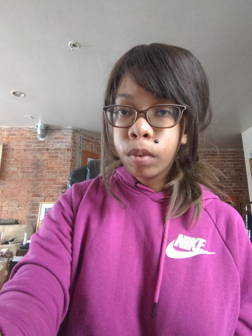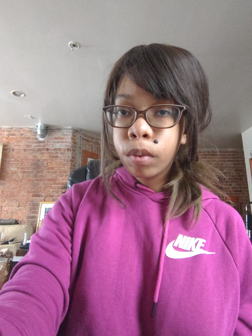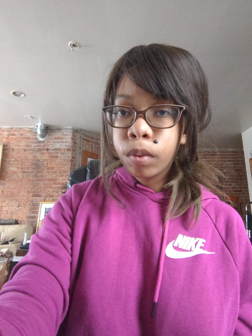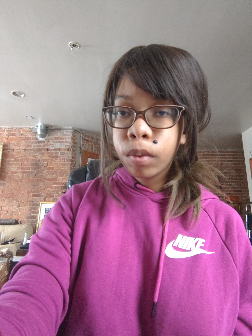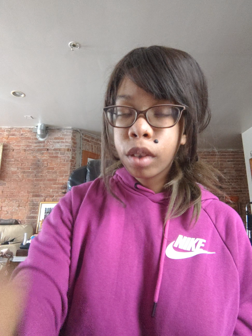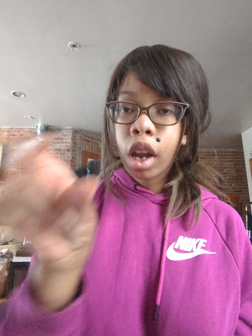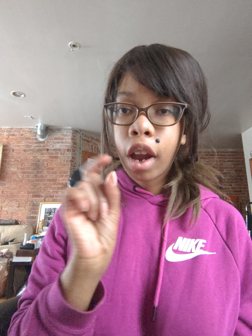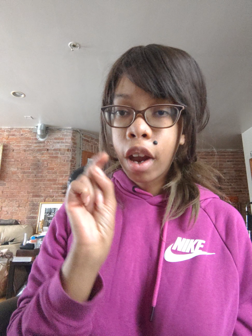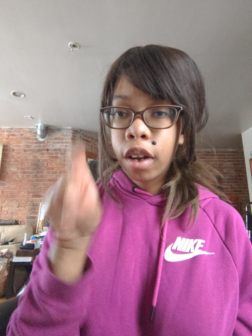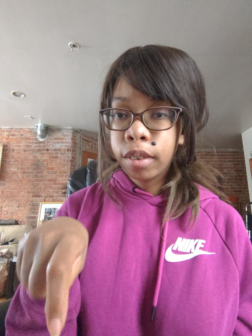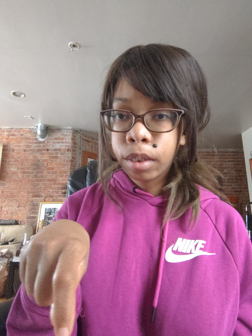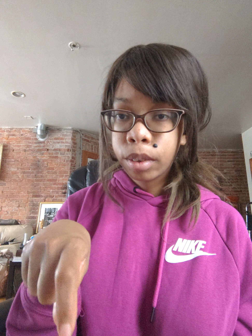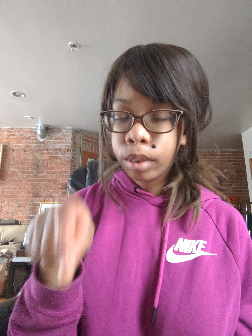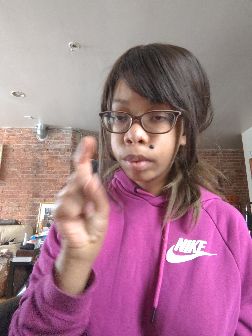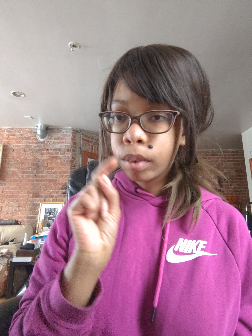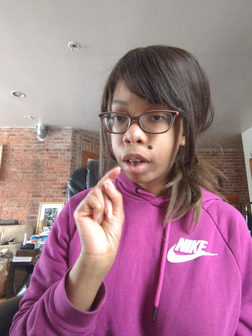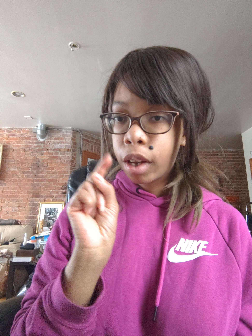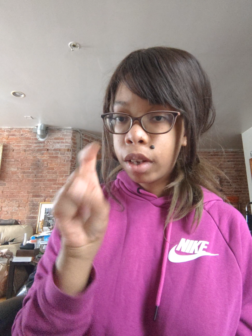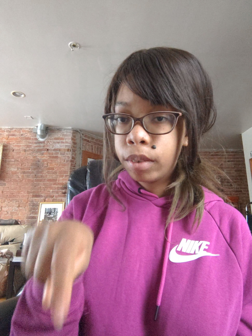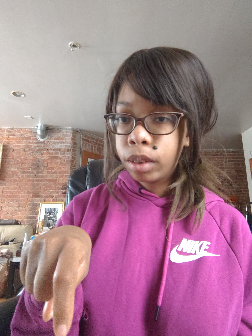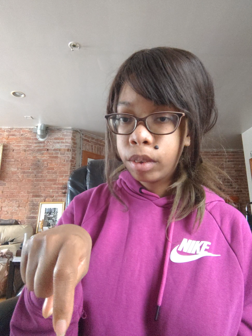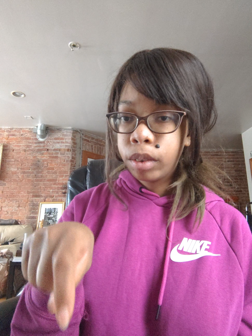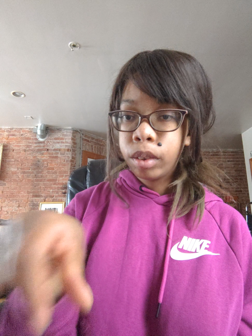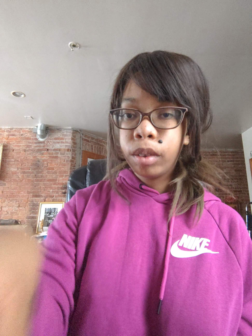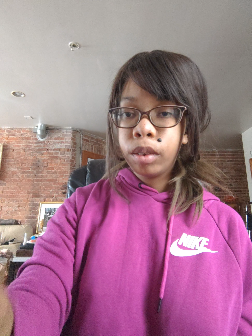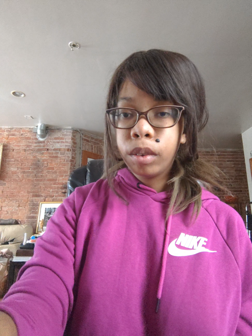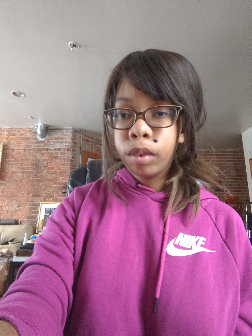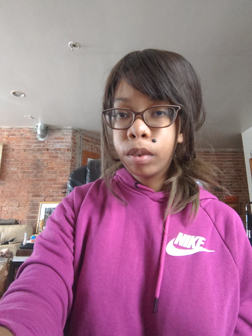have to